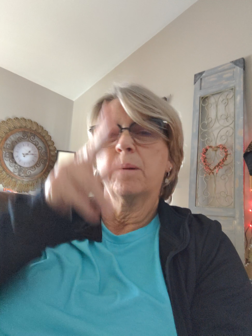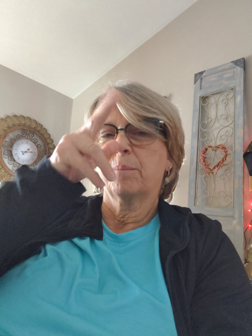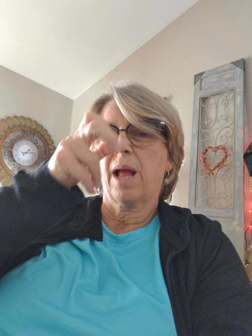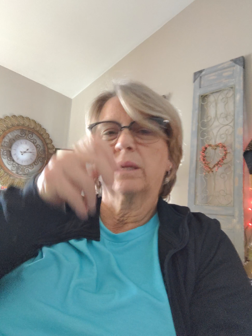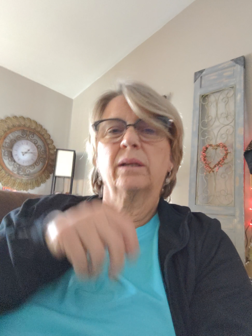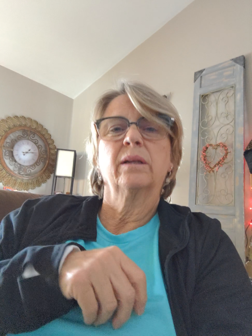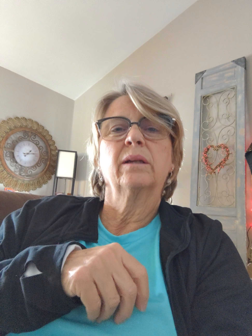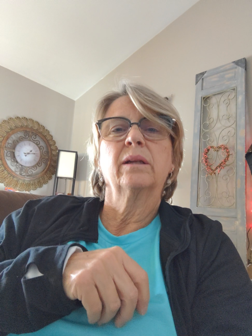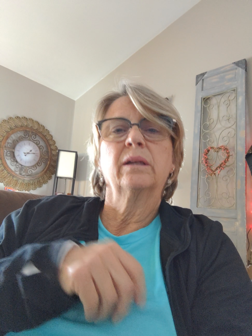bug